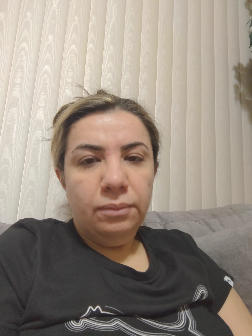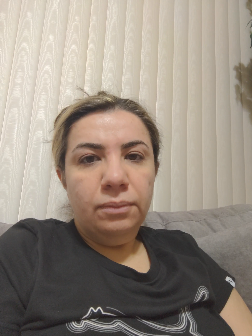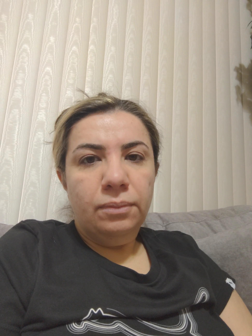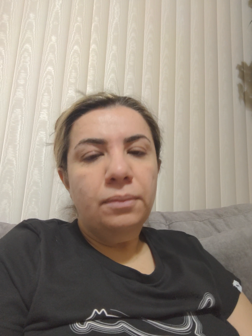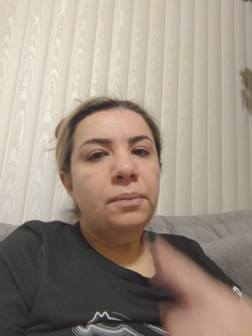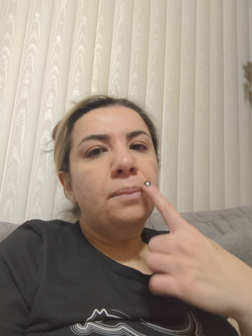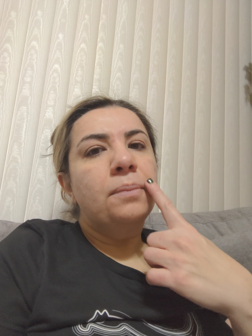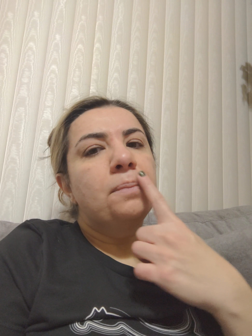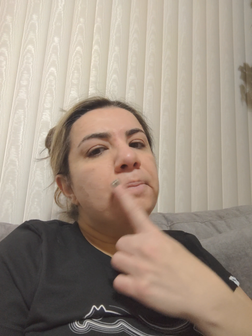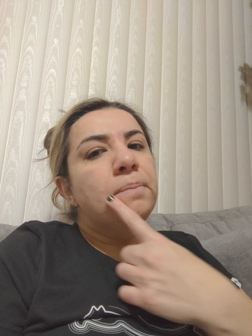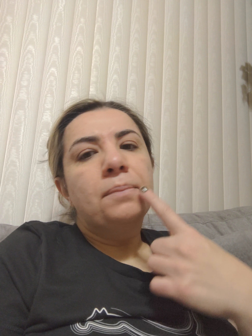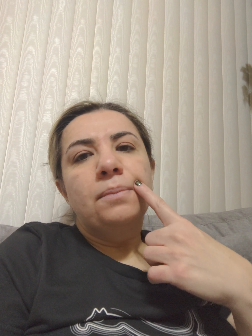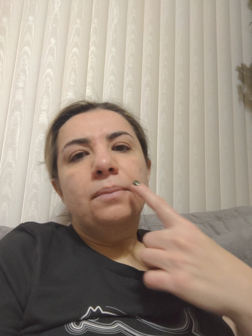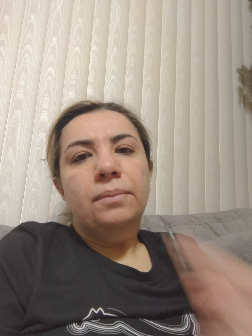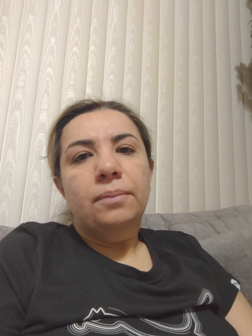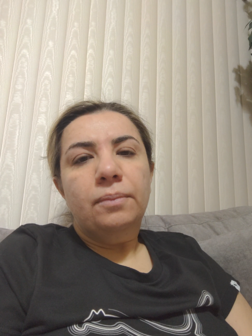mouth